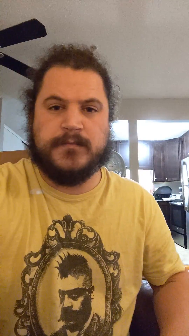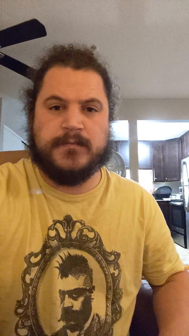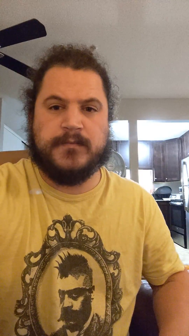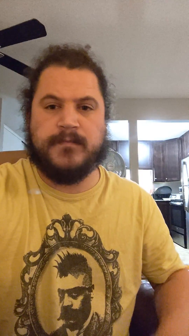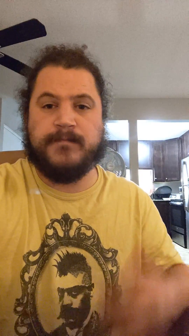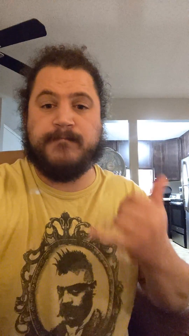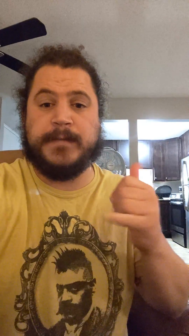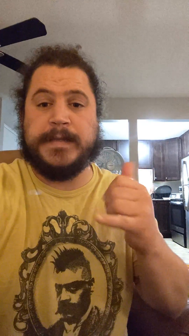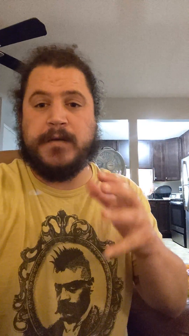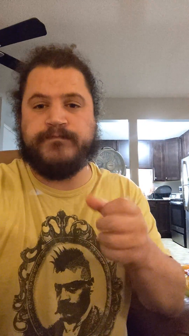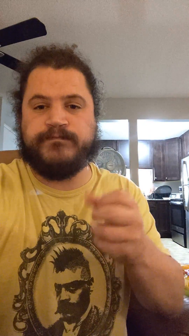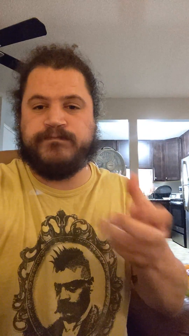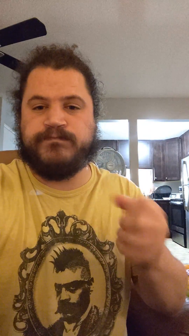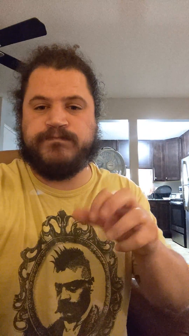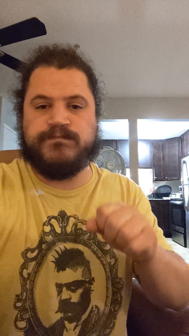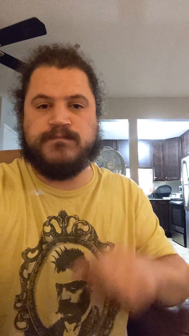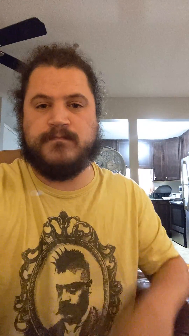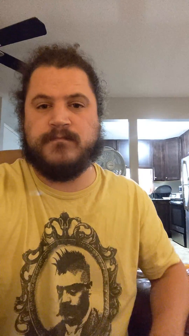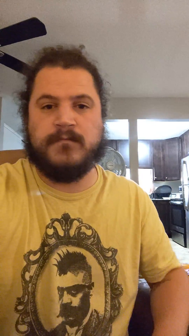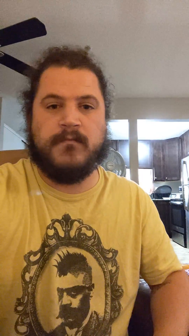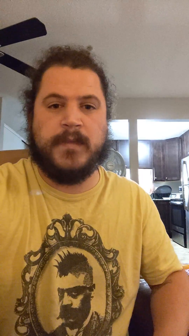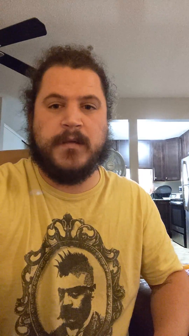play dough